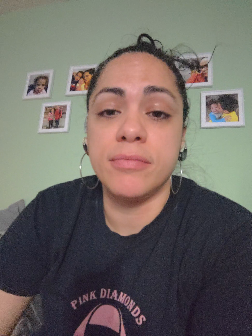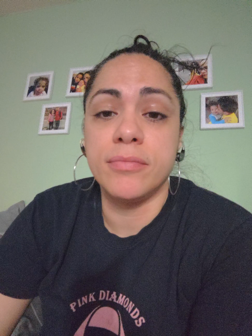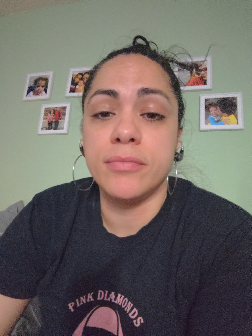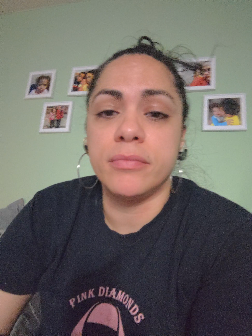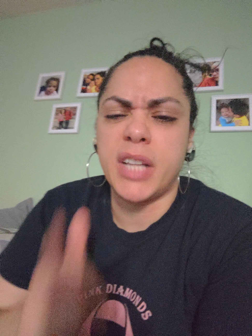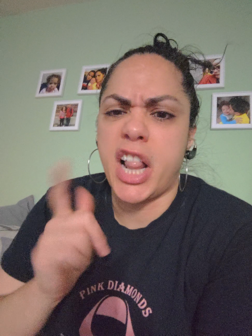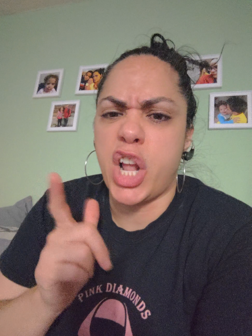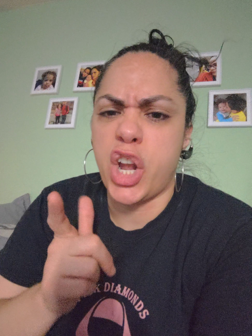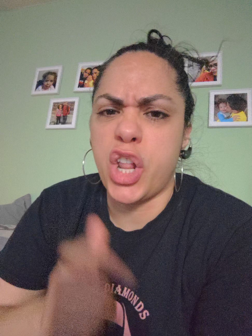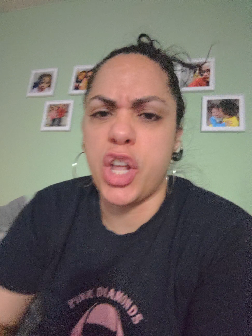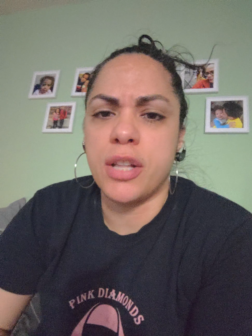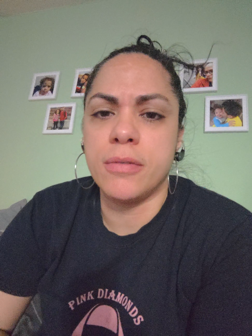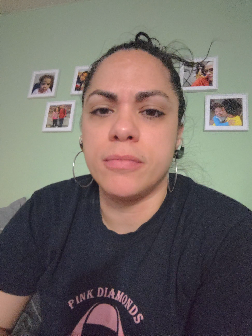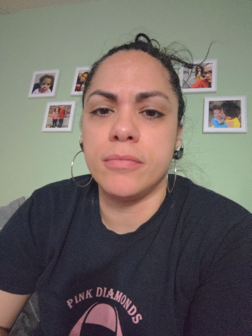later